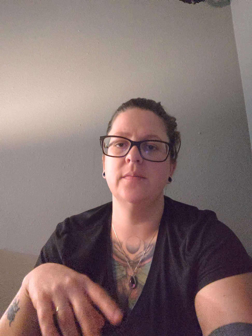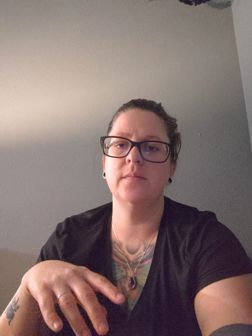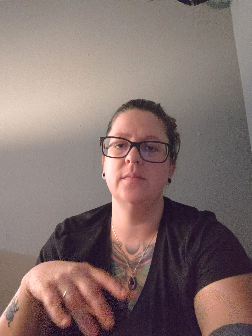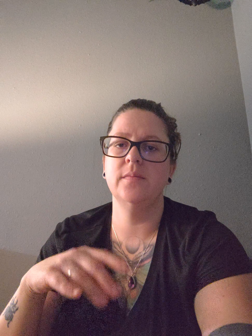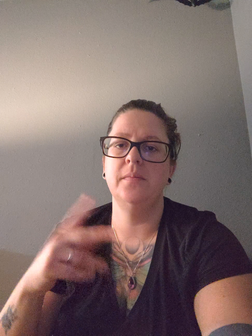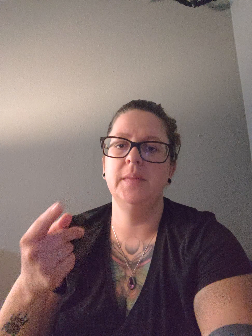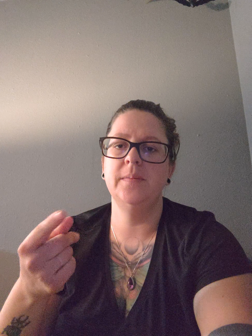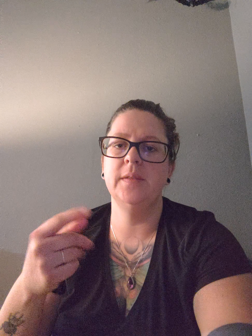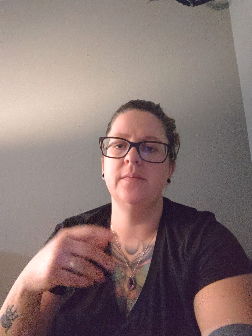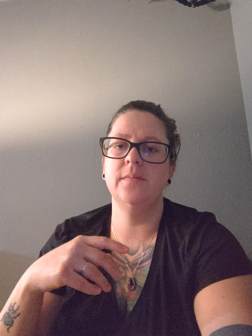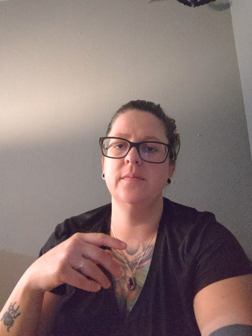puppy